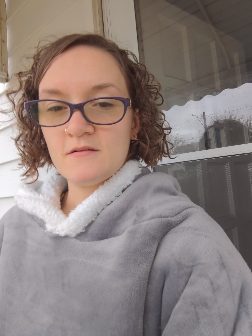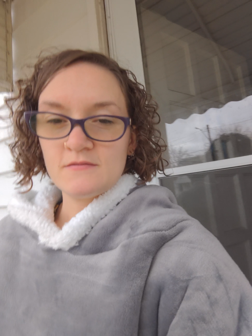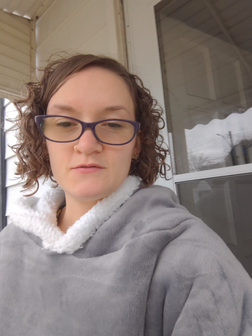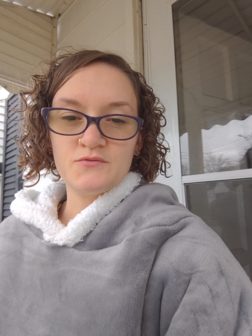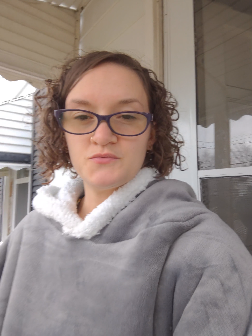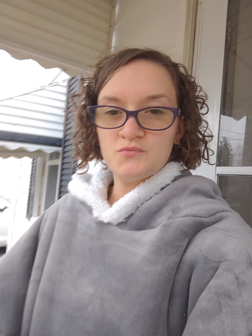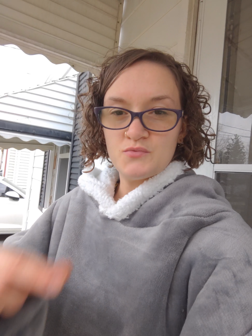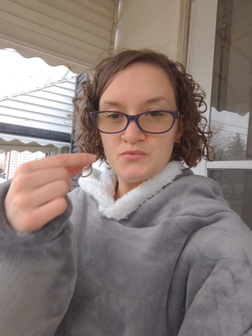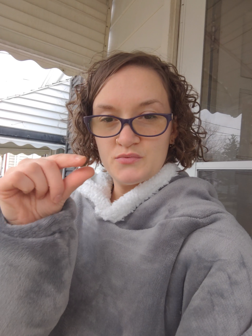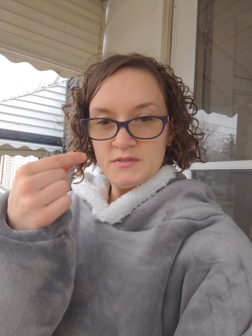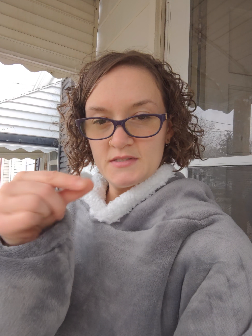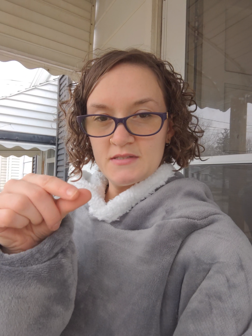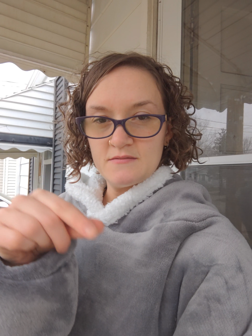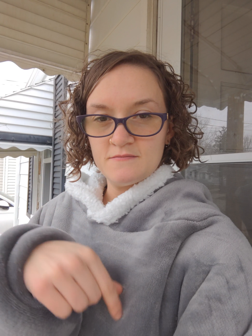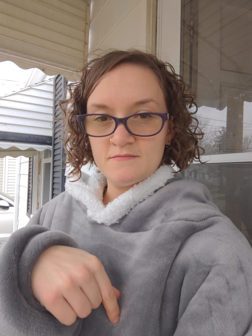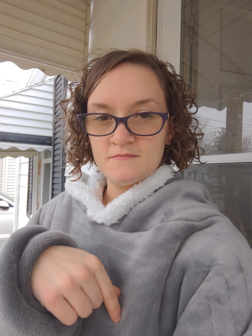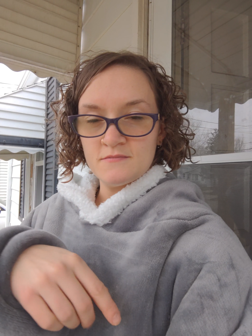green